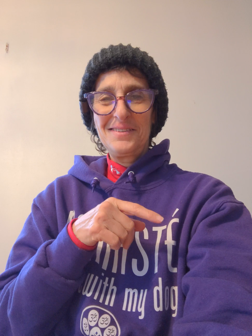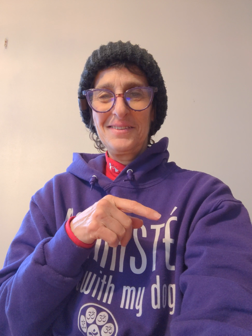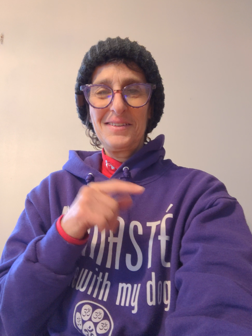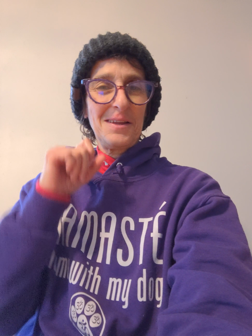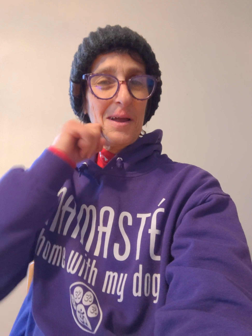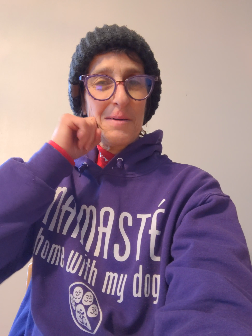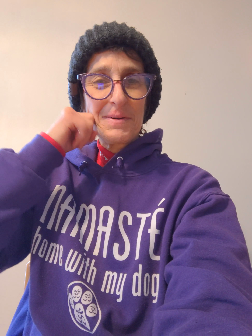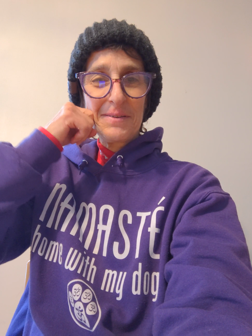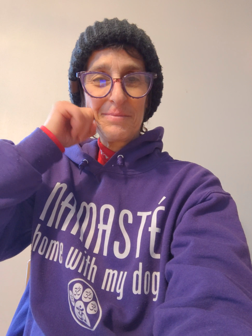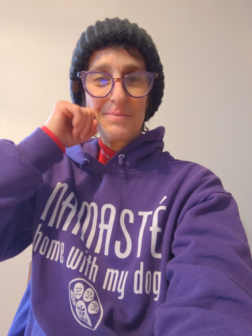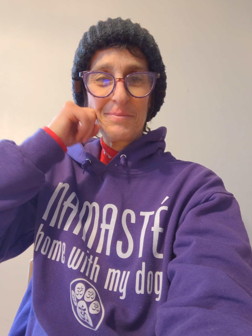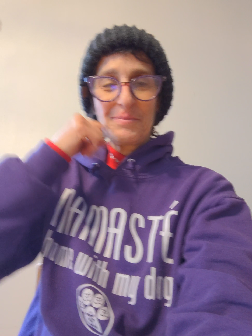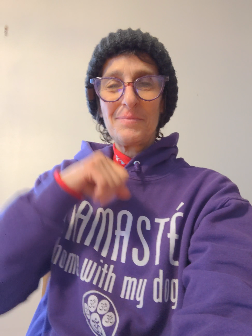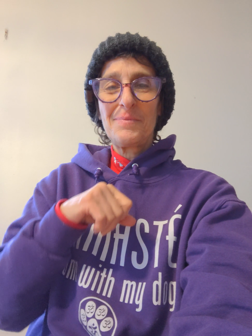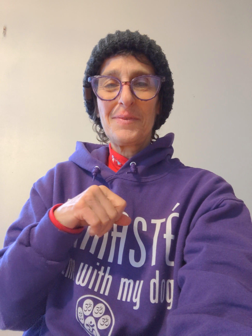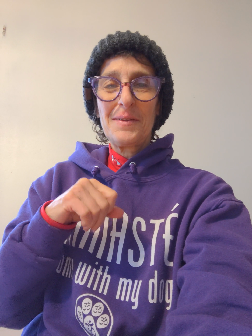apple